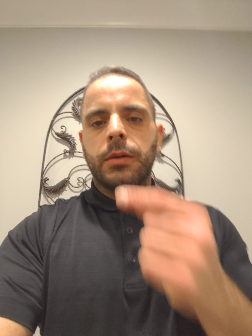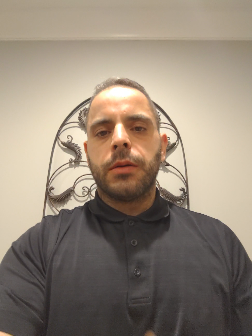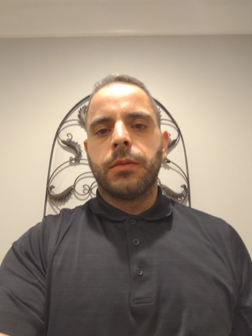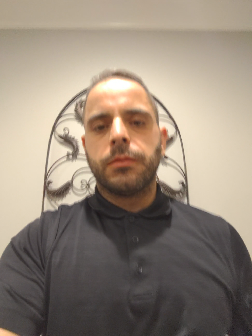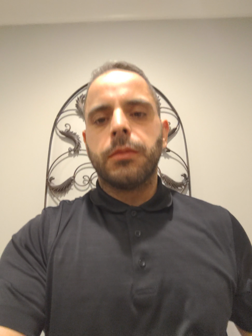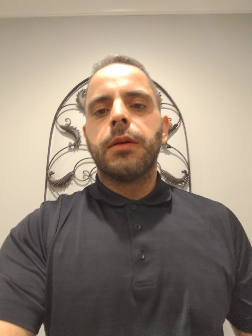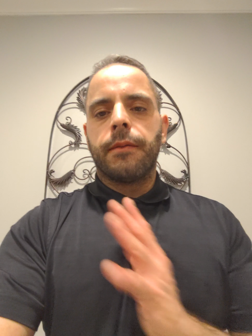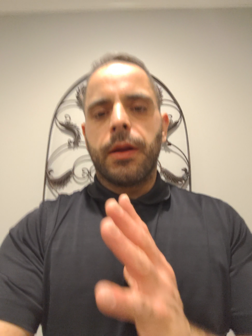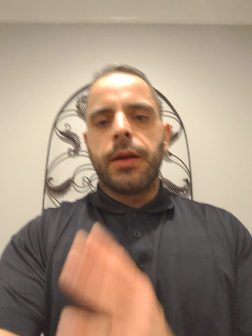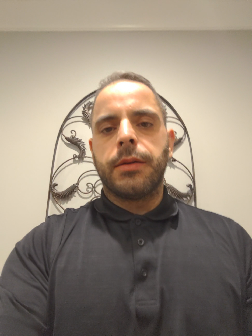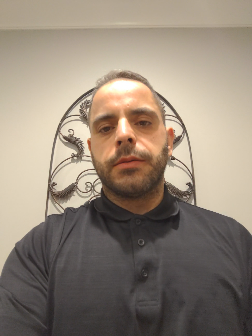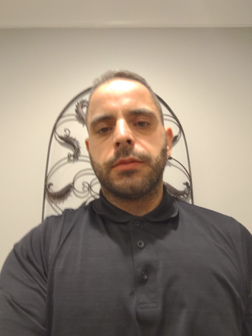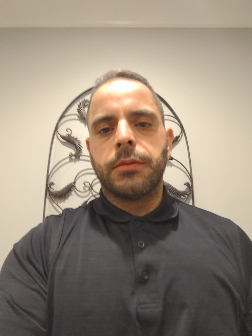fine